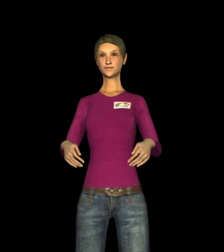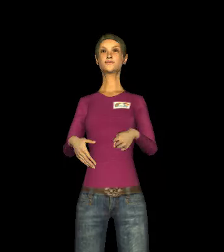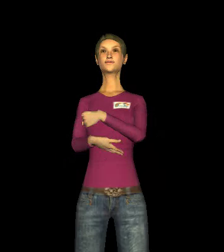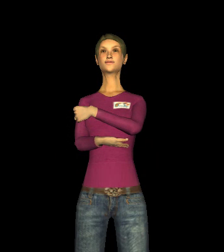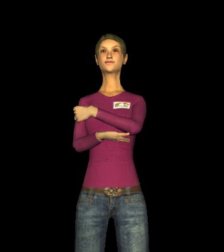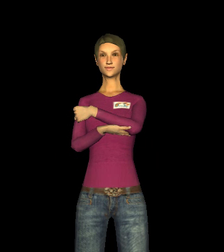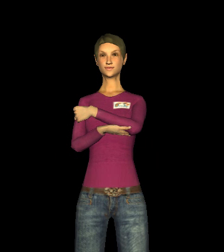يساعد